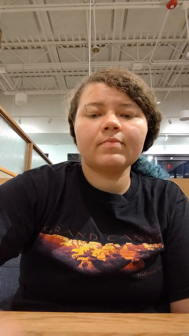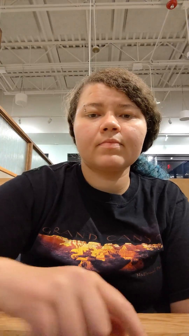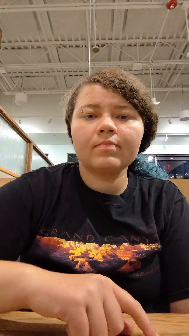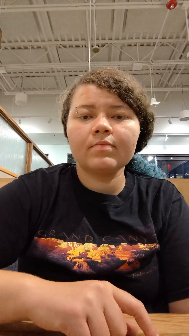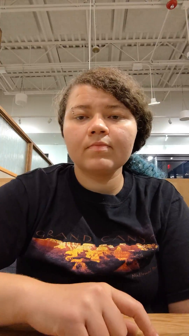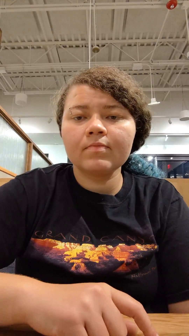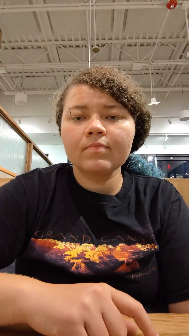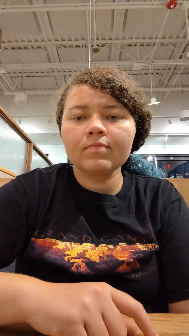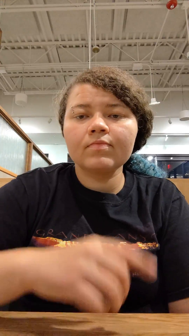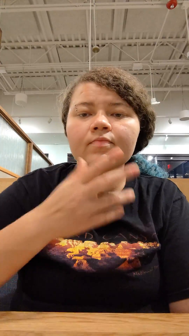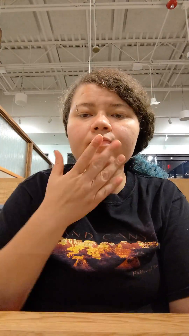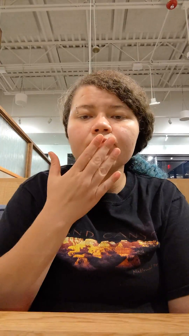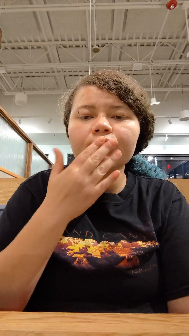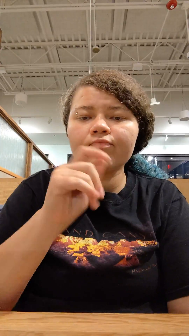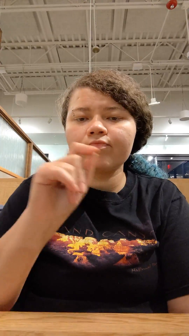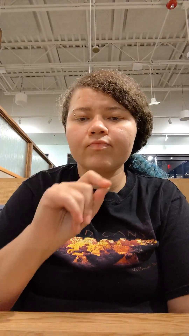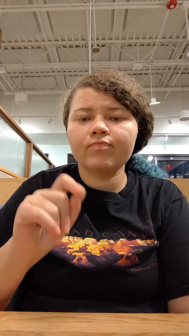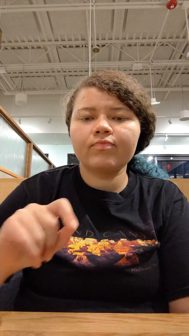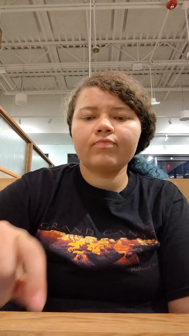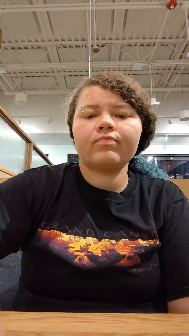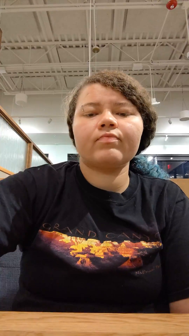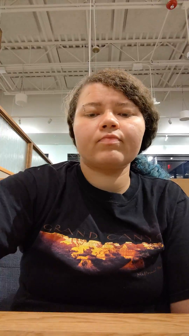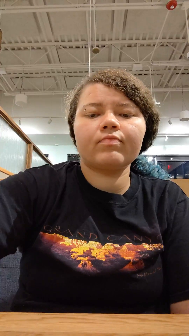crayon